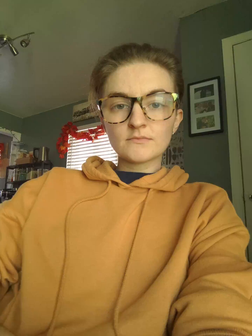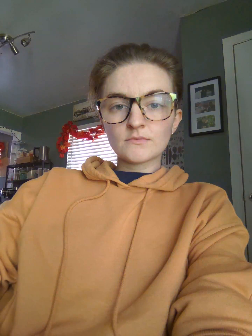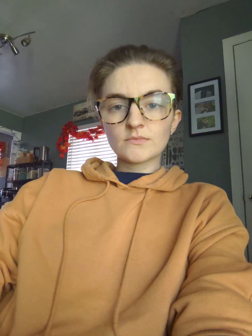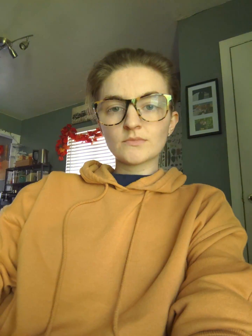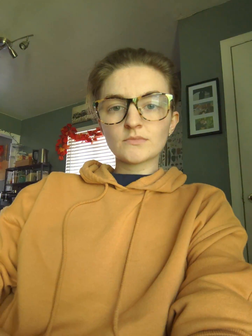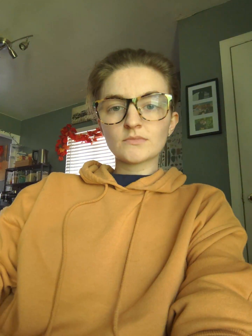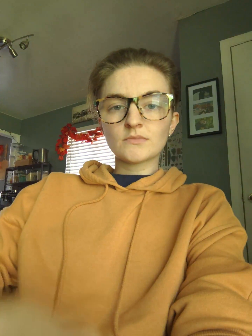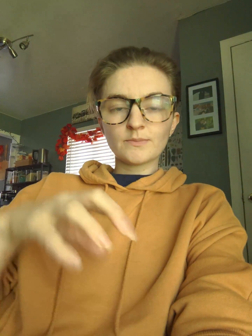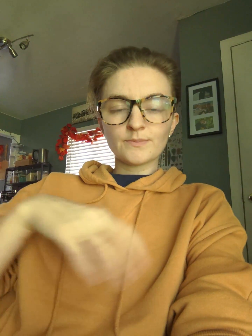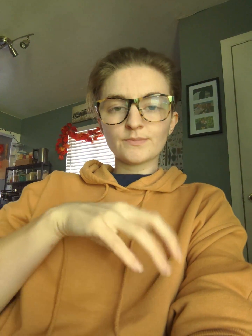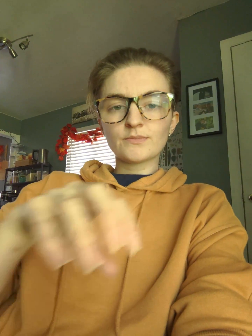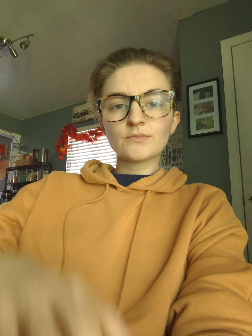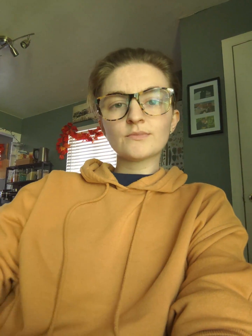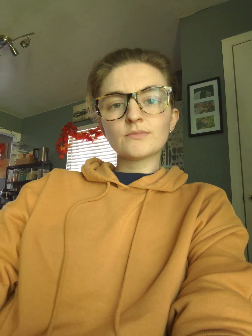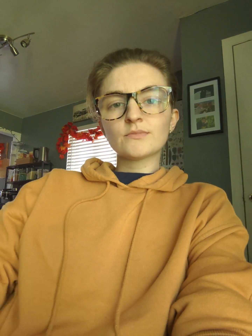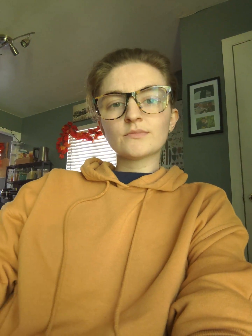block